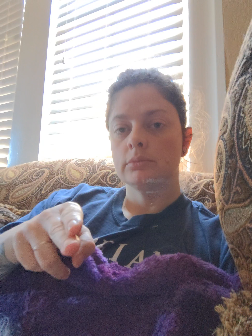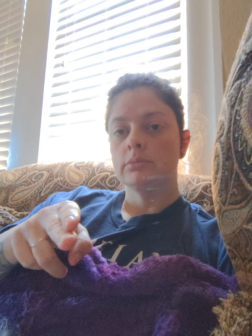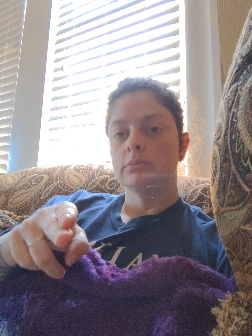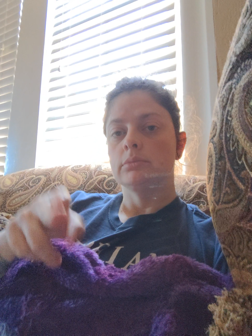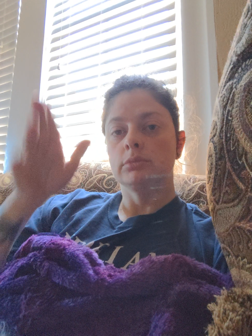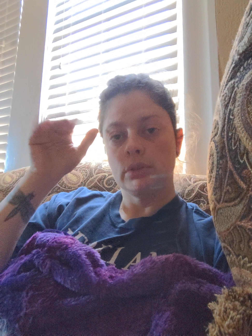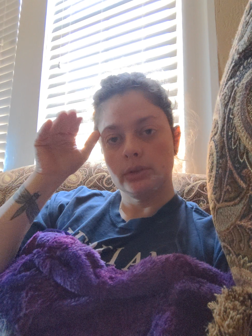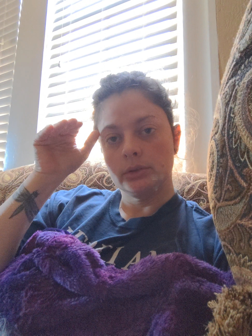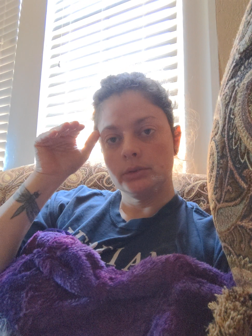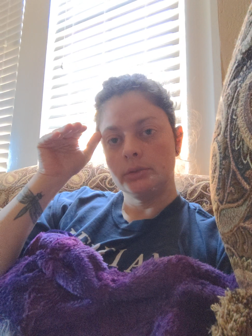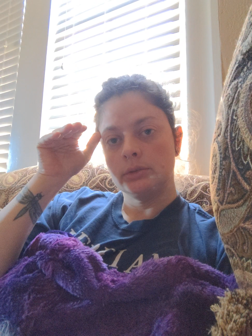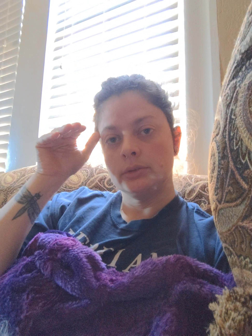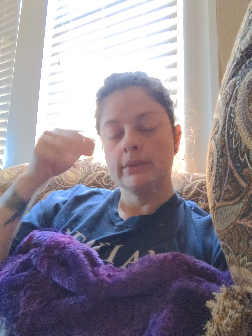donkey